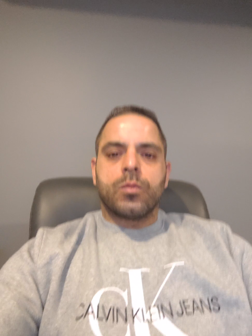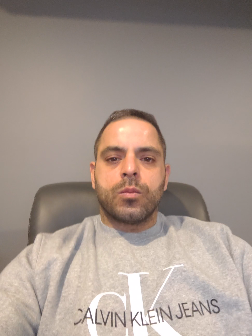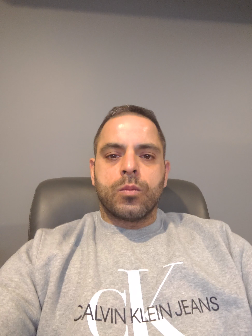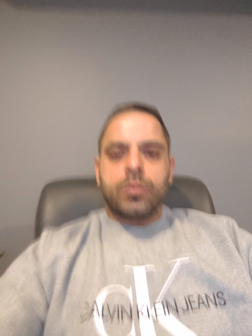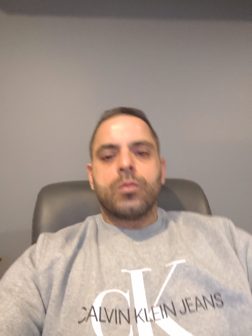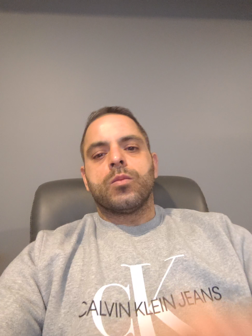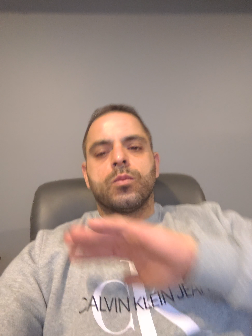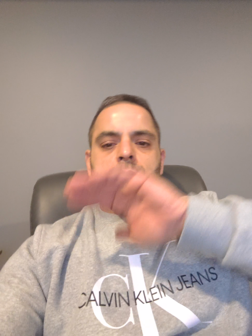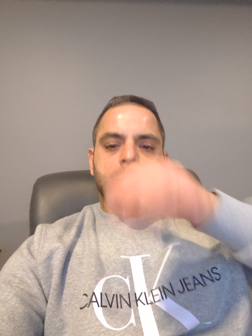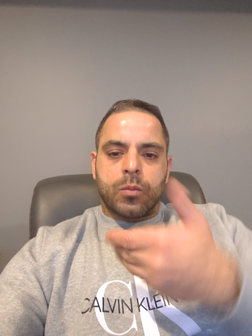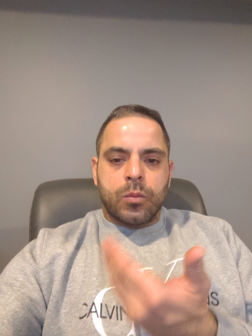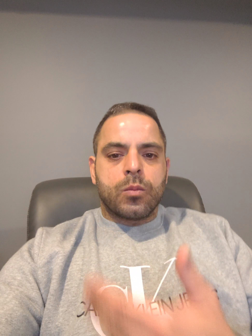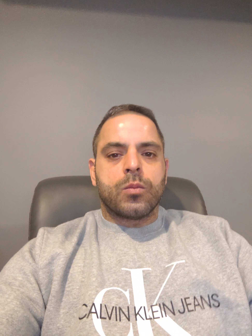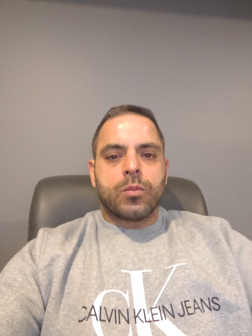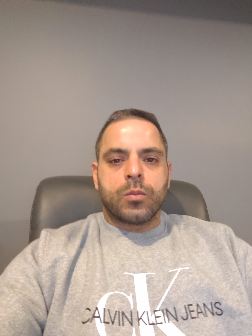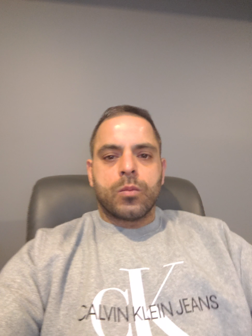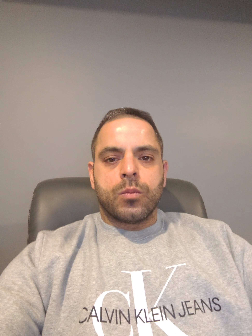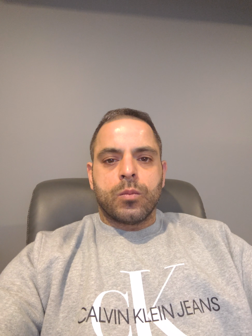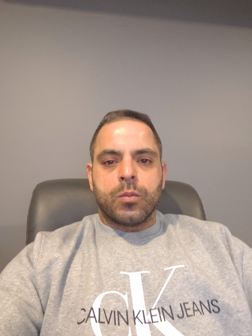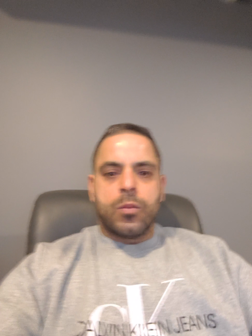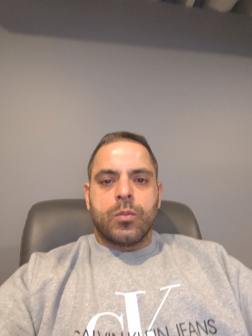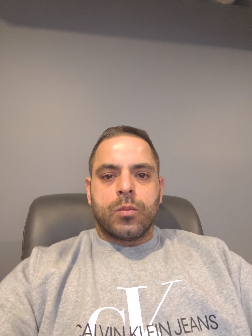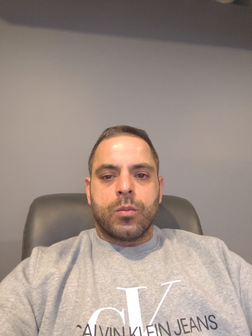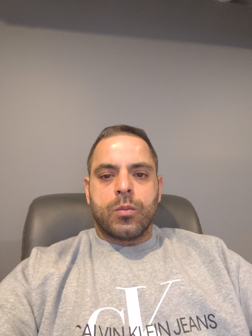all